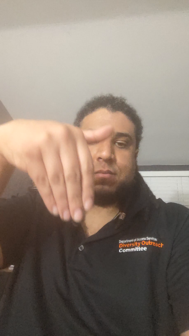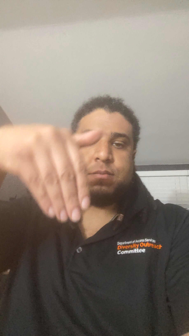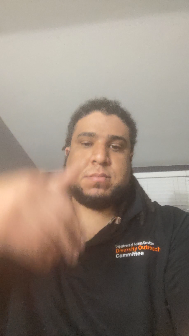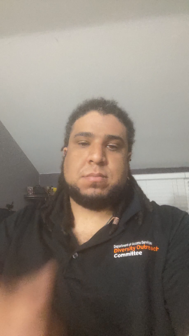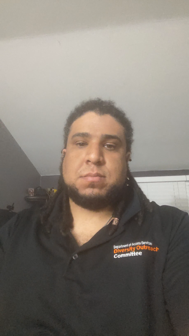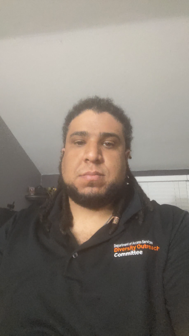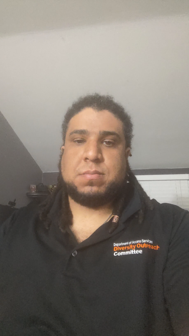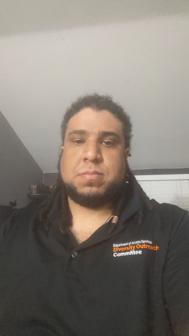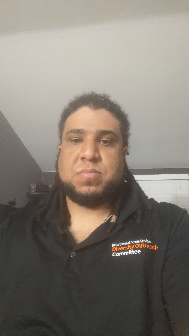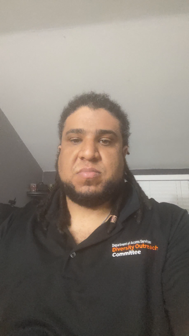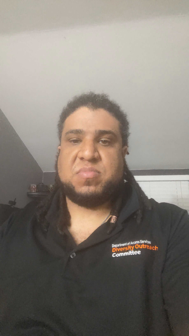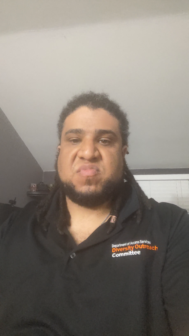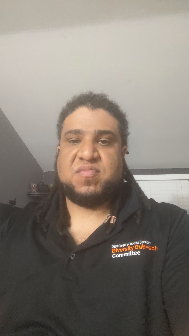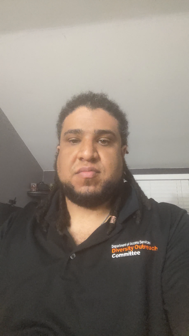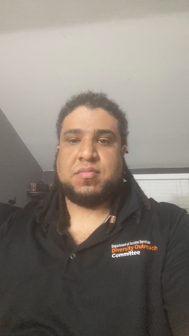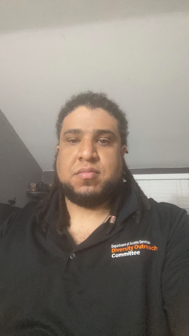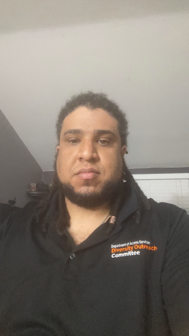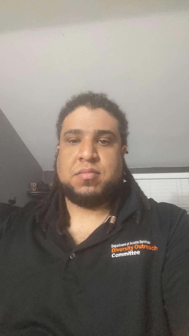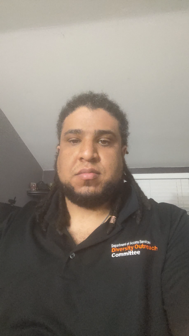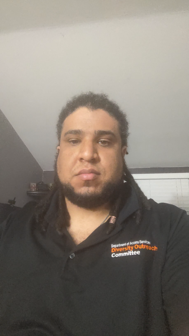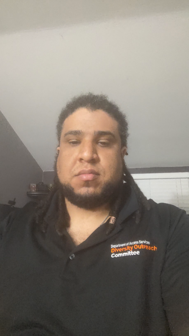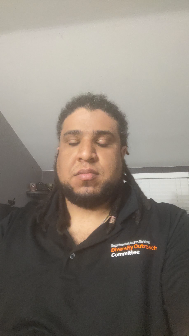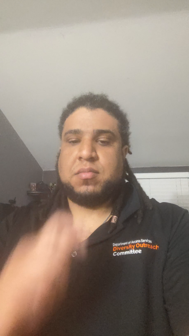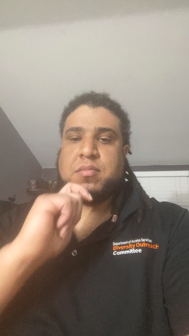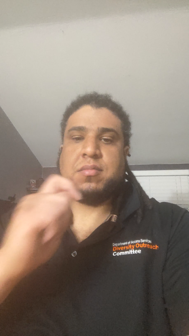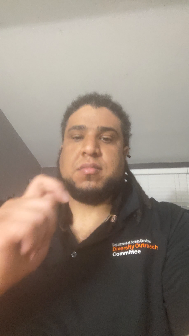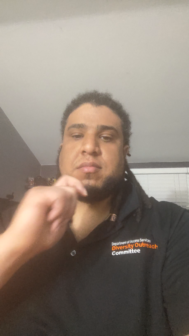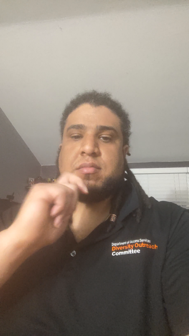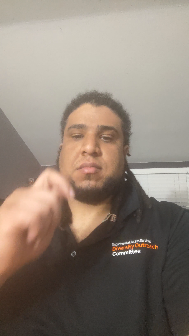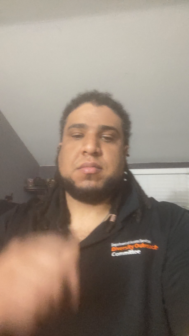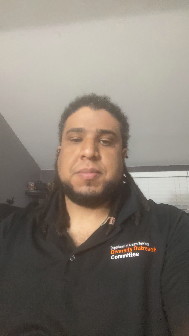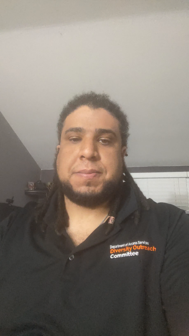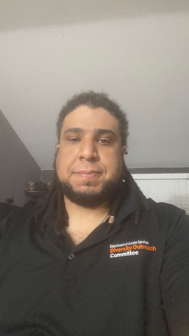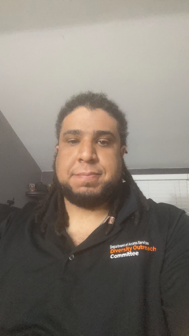popsicle